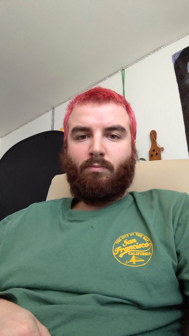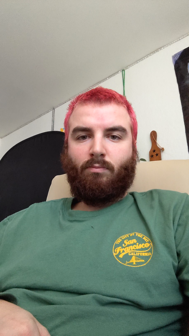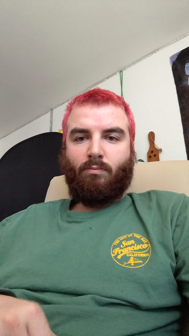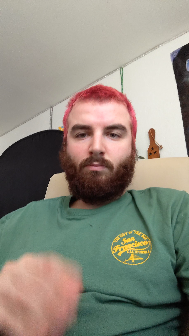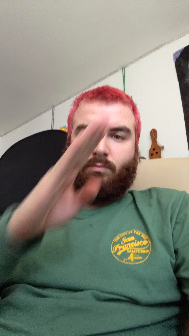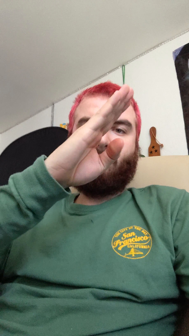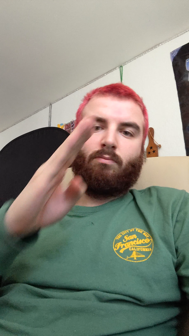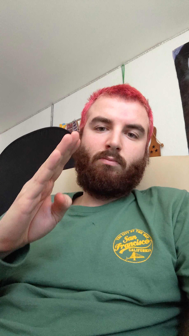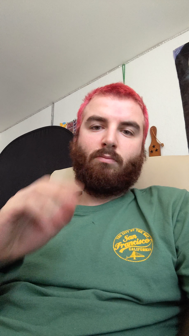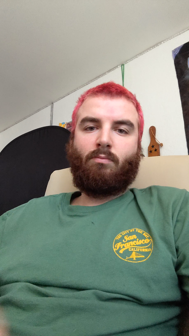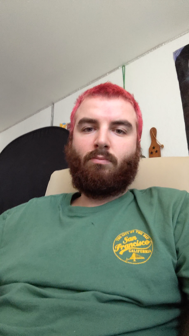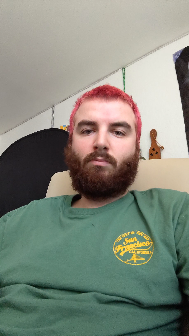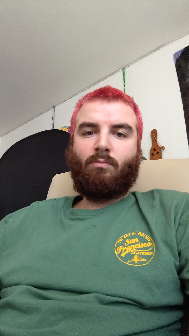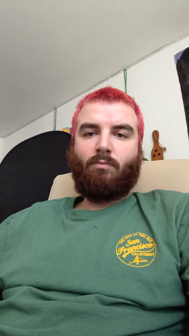roof